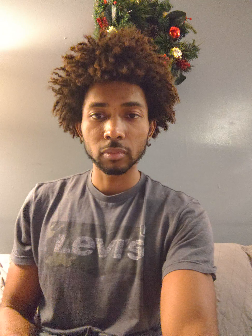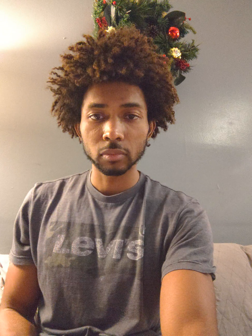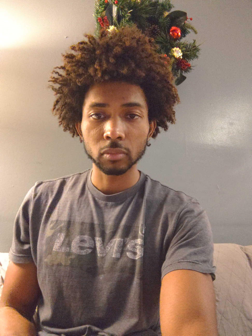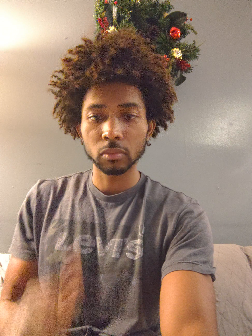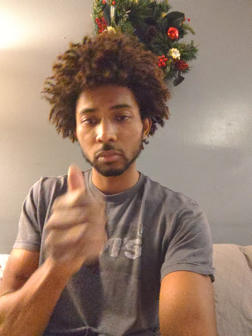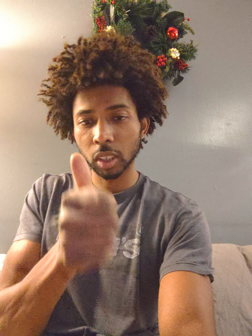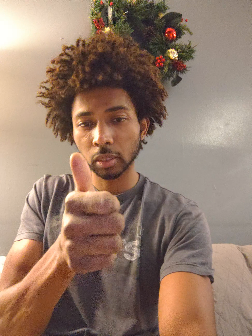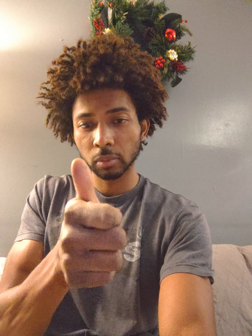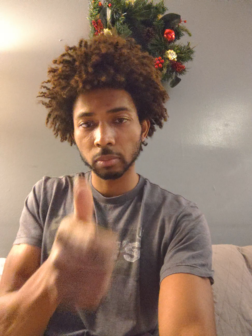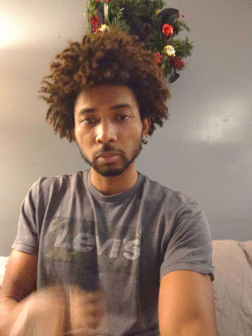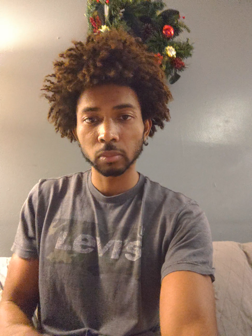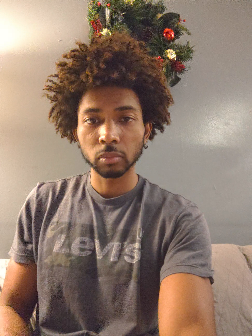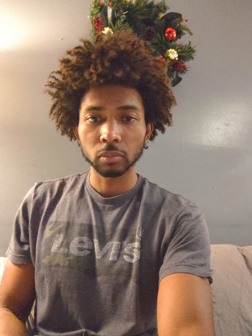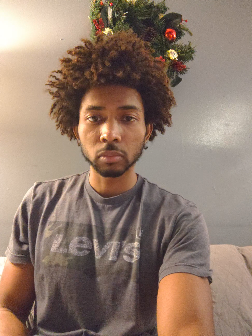yourself